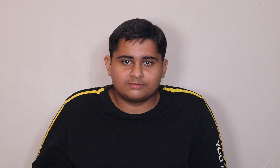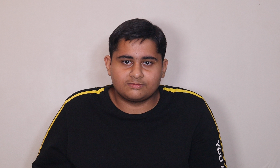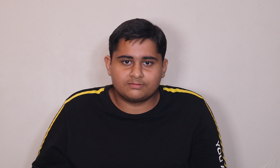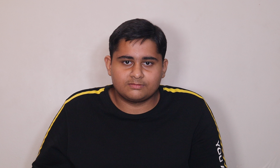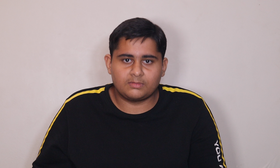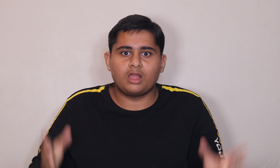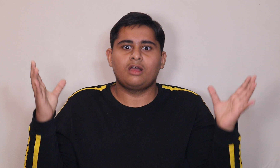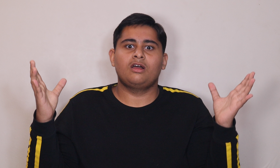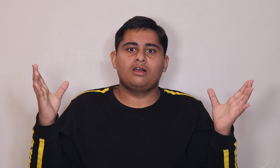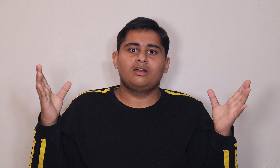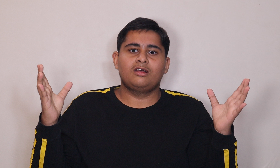surprise